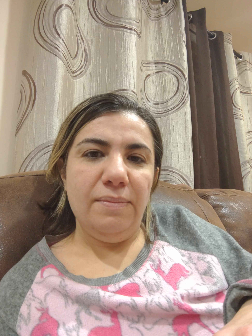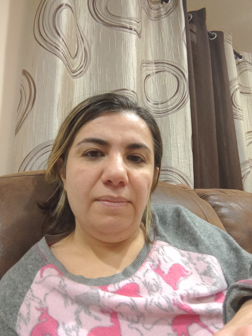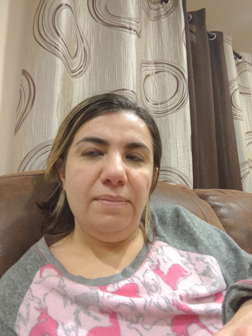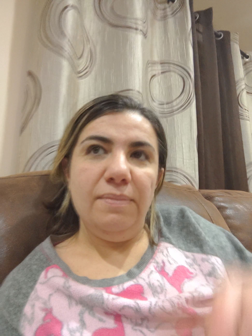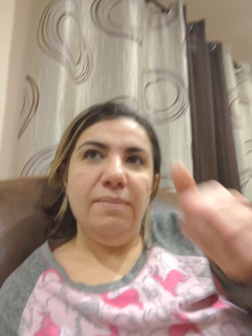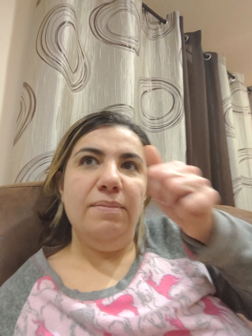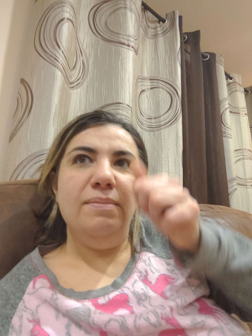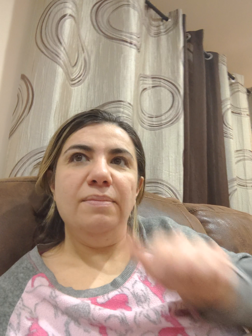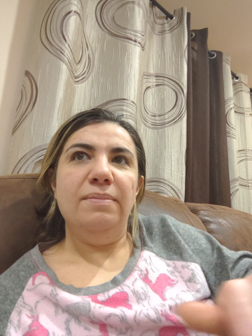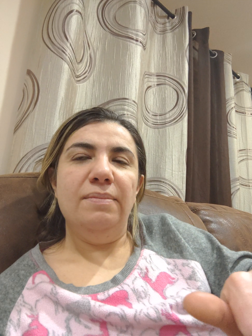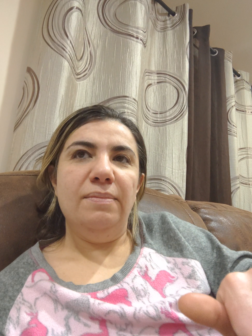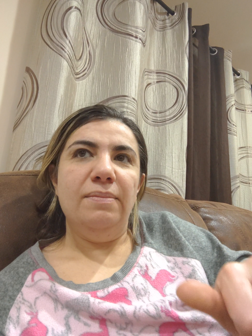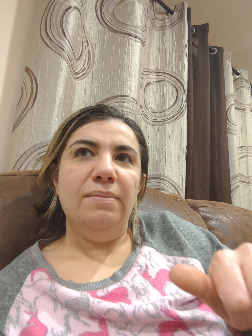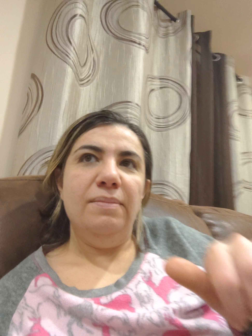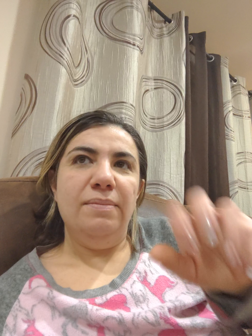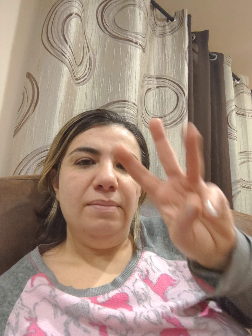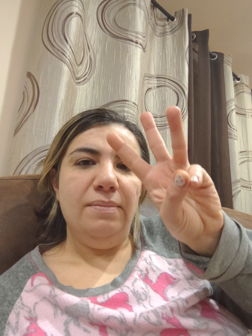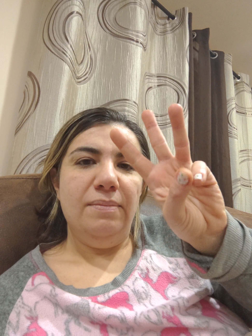underwear